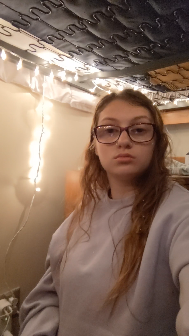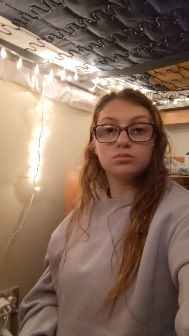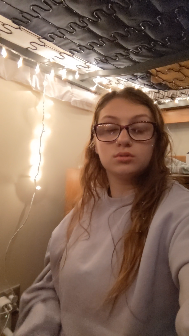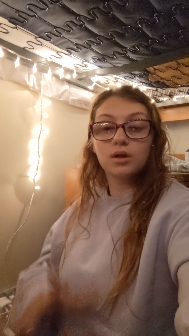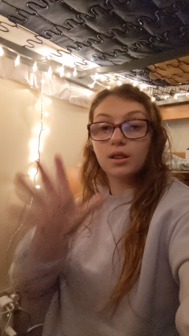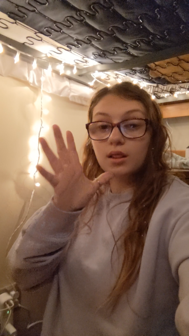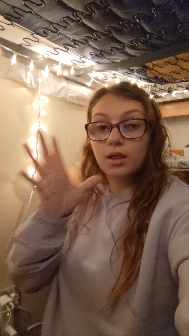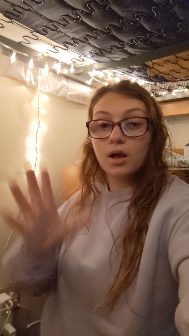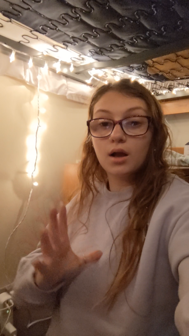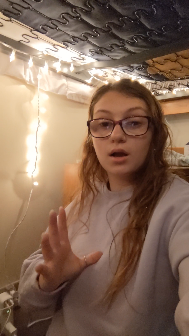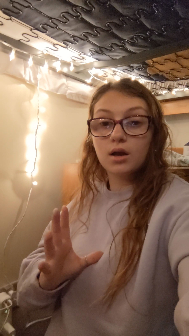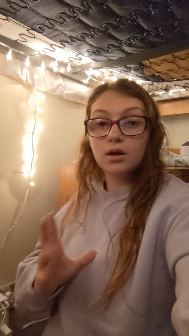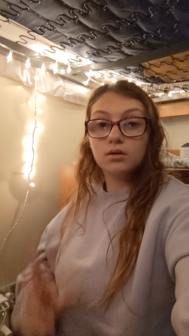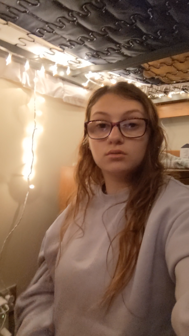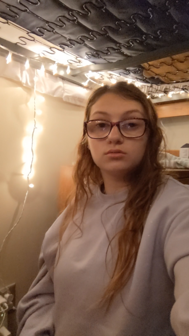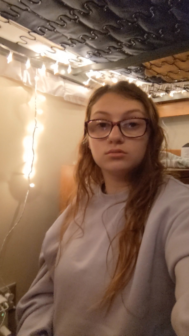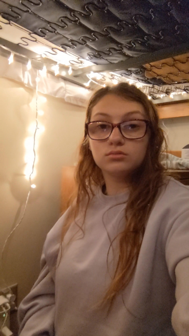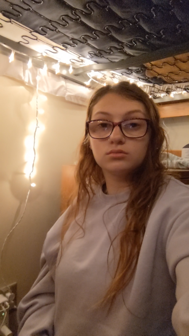lady